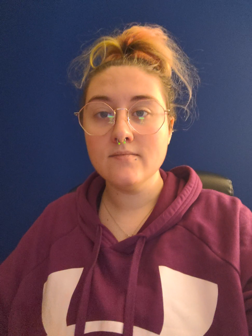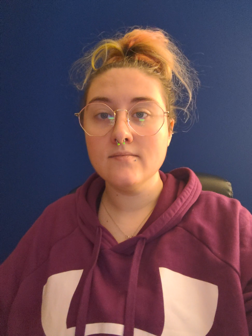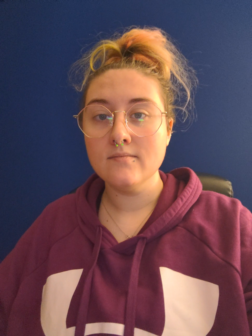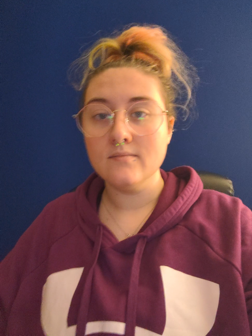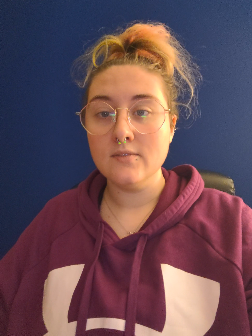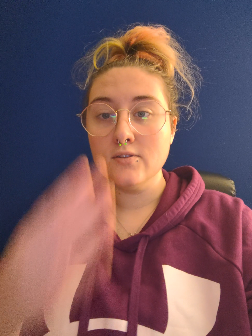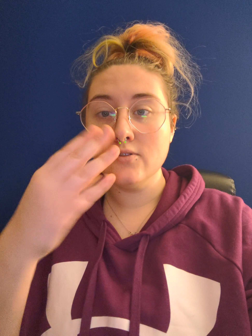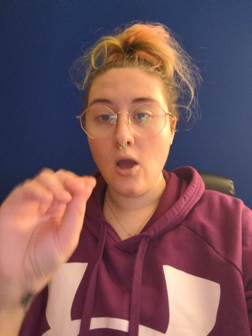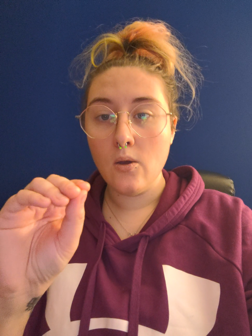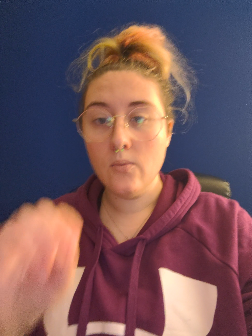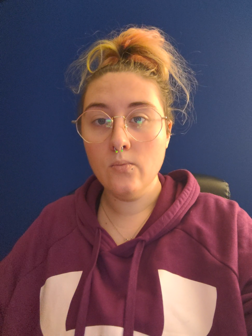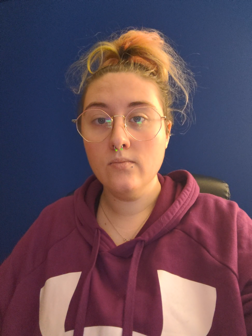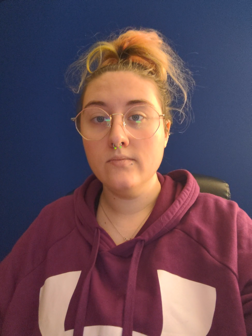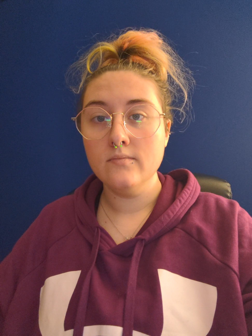go